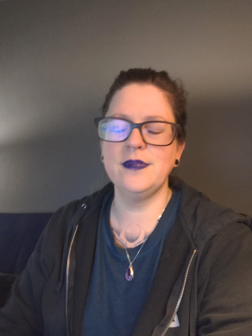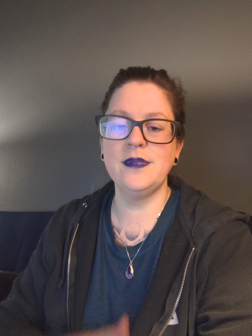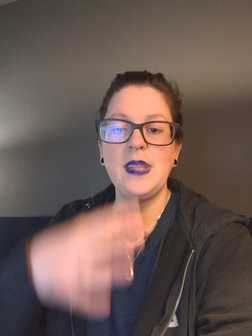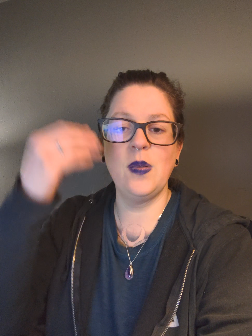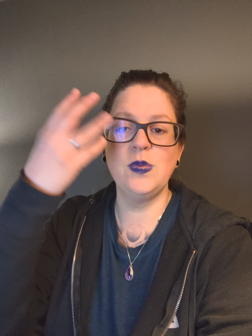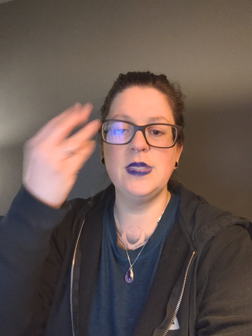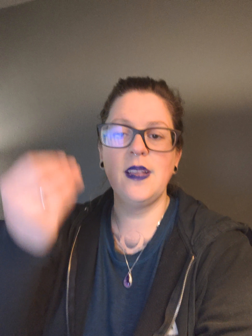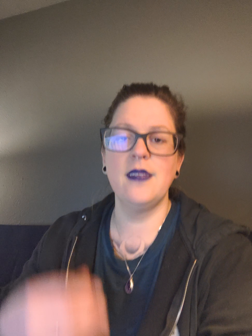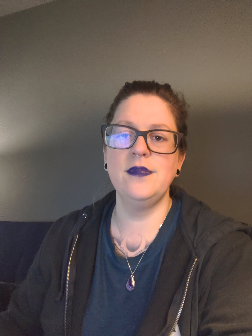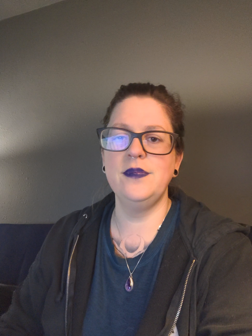outside